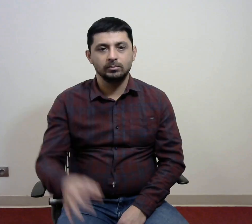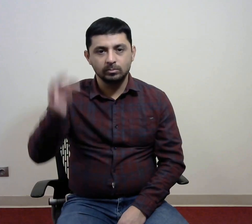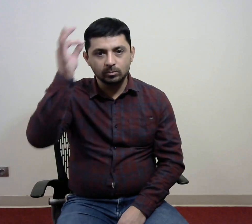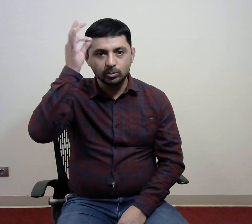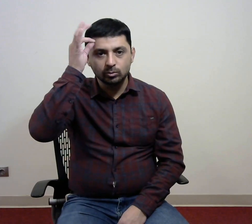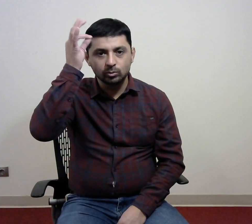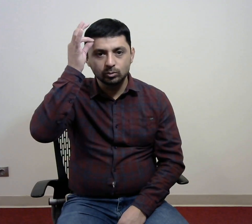xatırladım